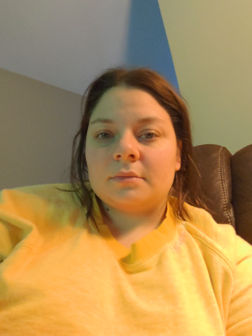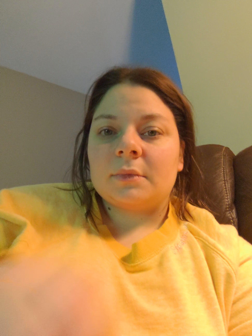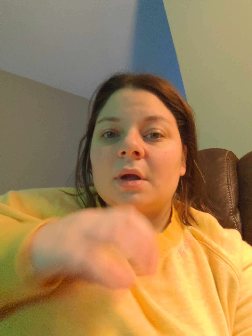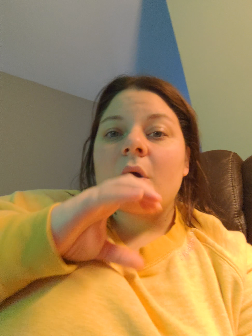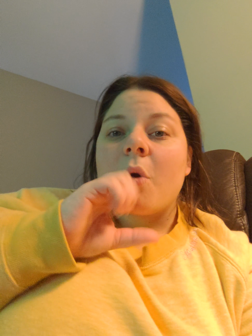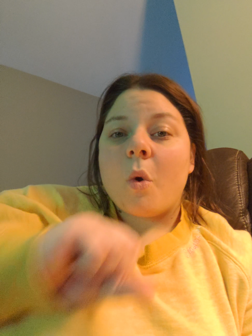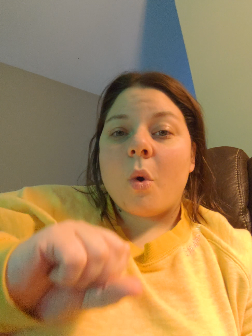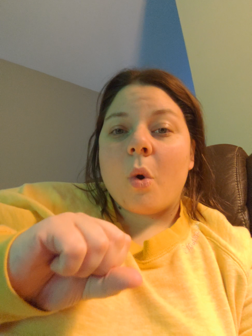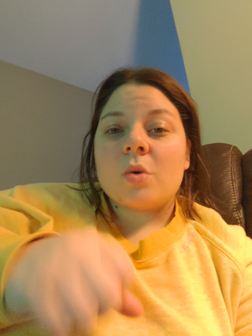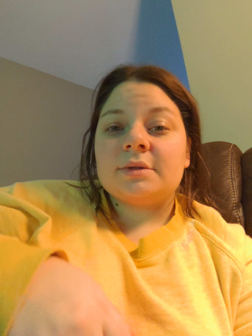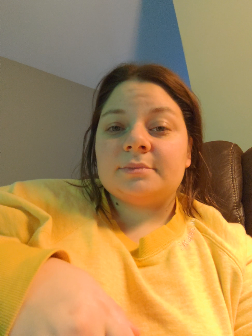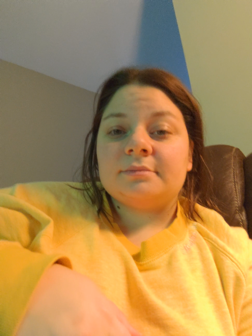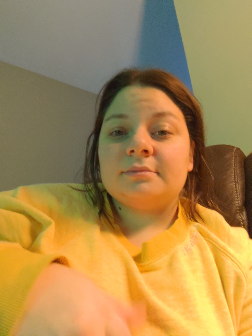old